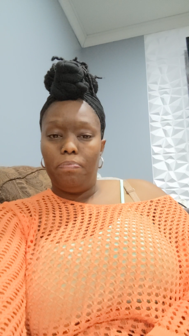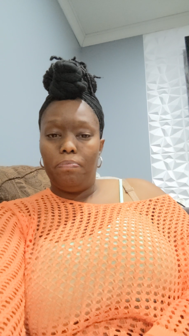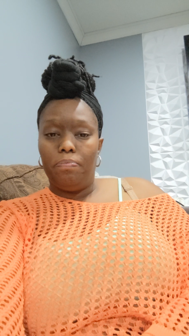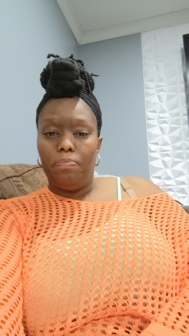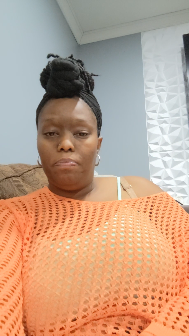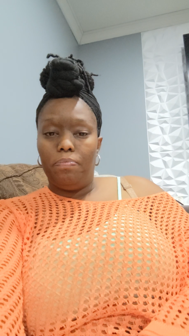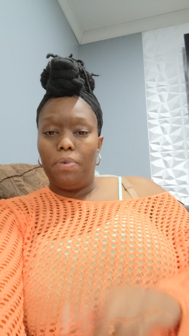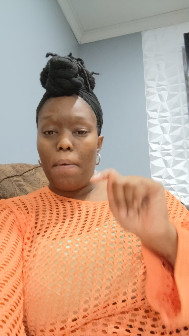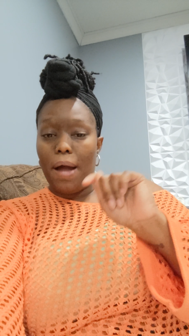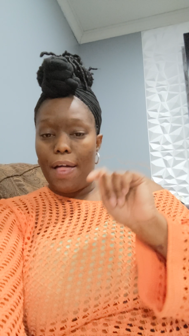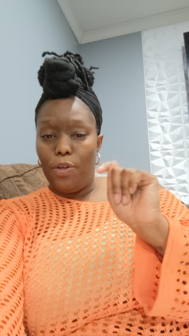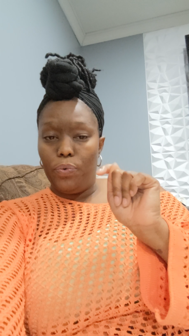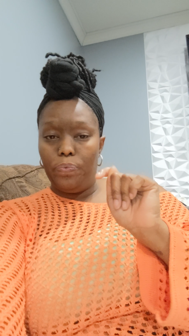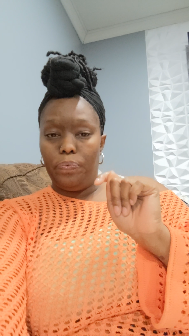bathroom